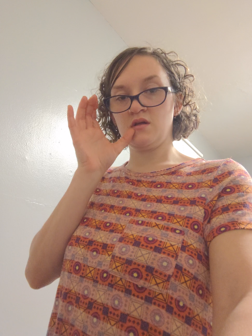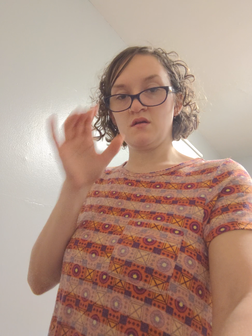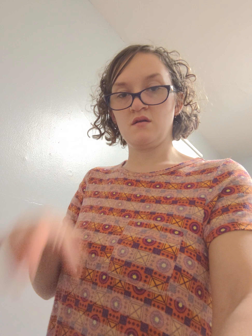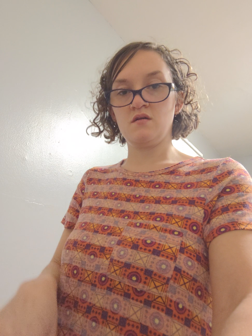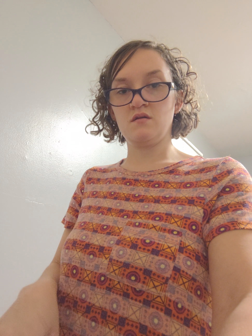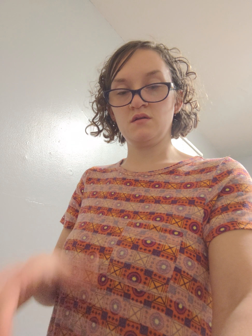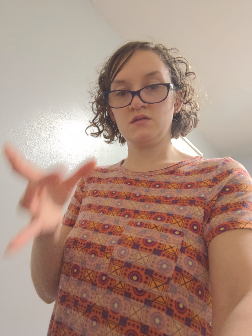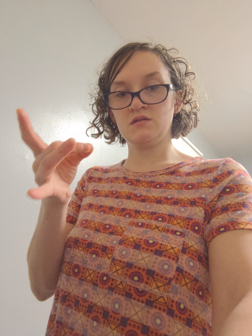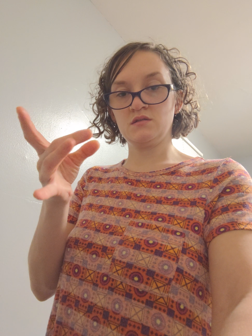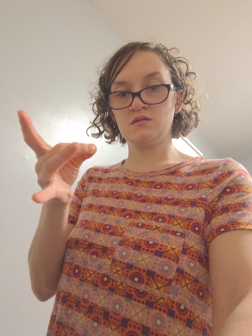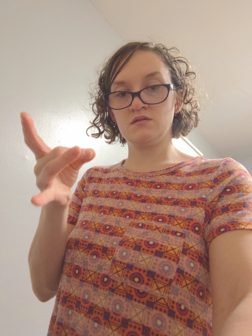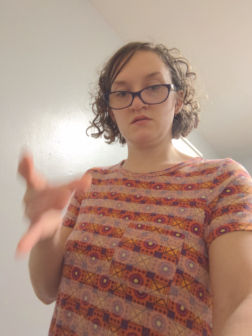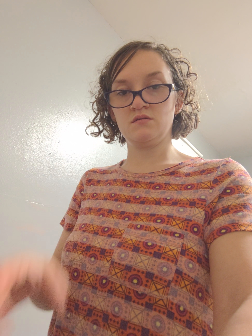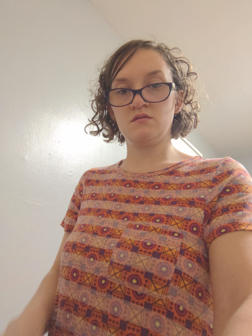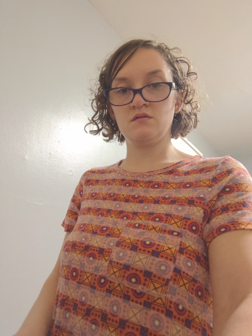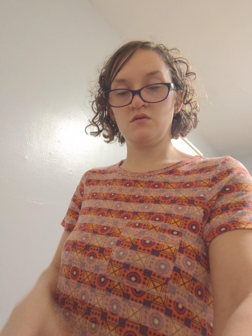sticky